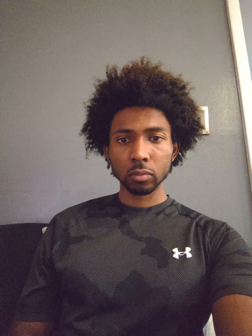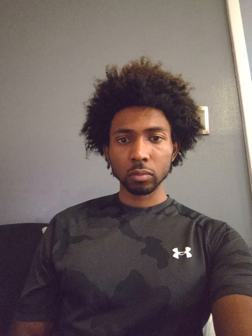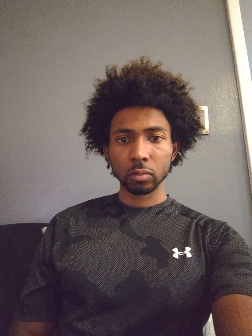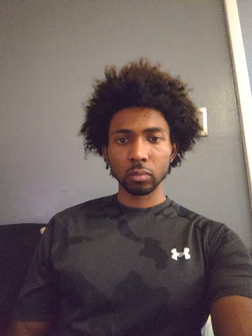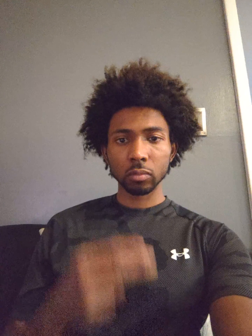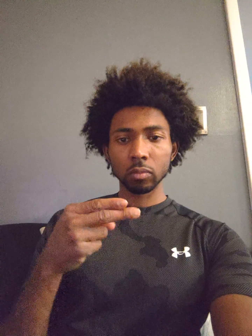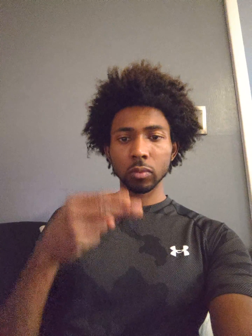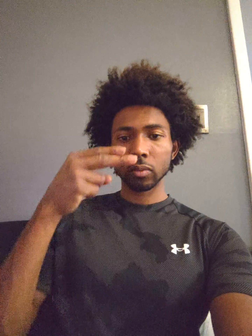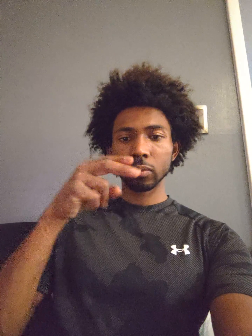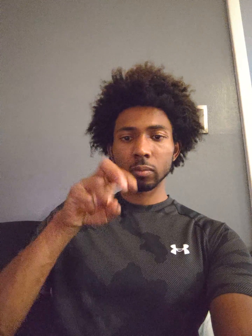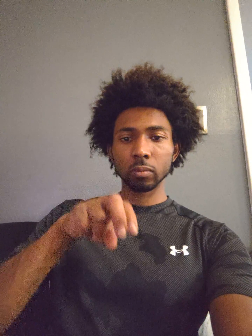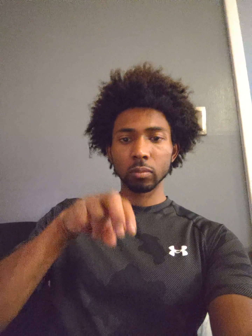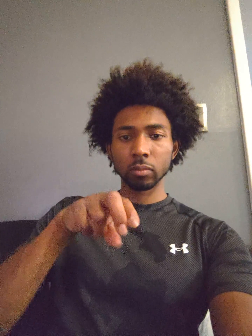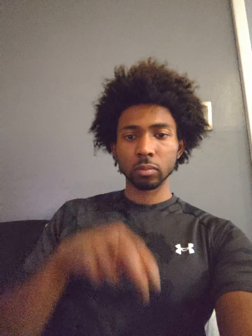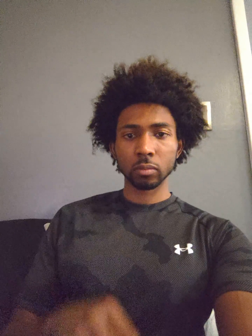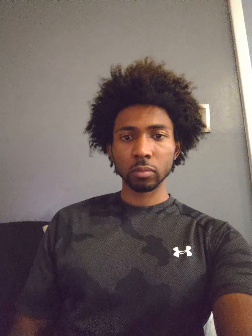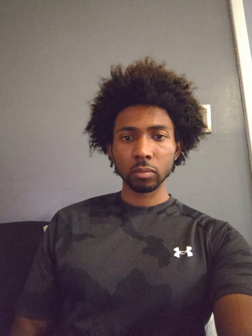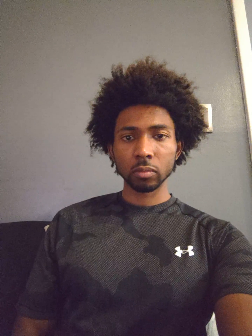high chair